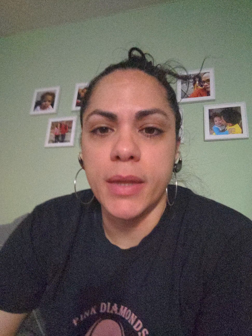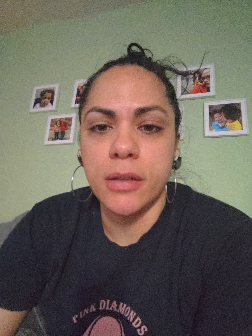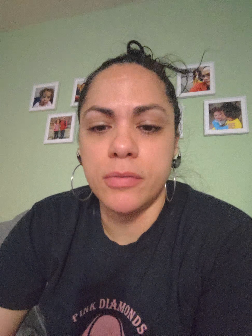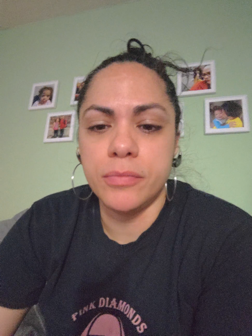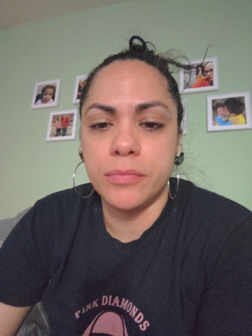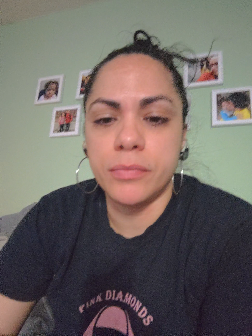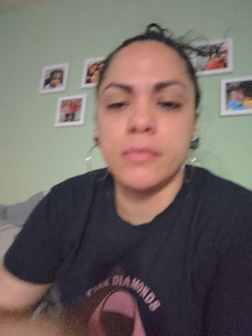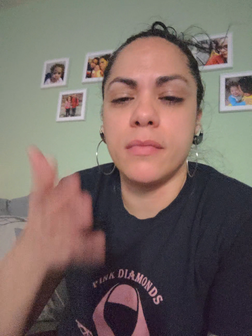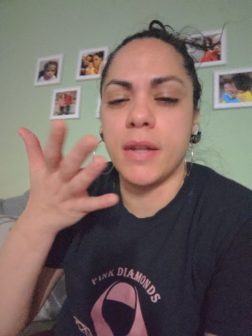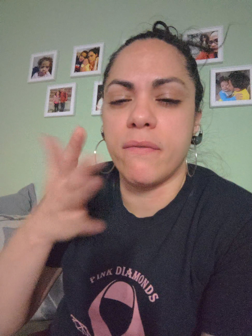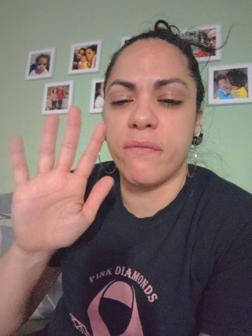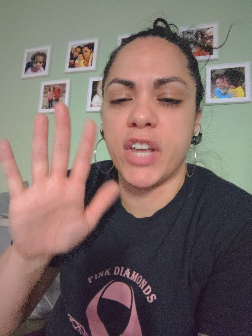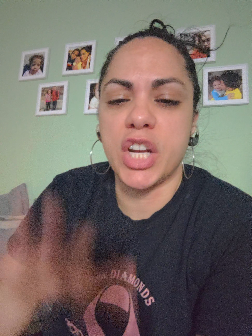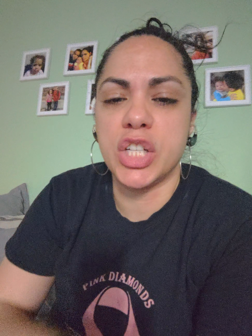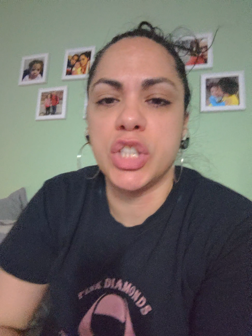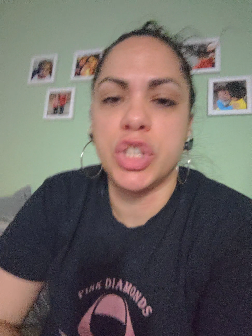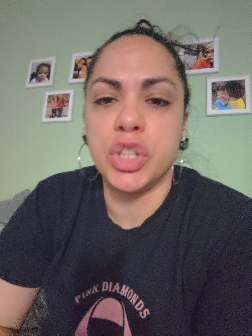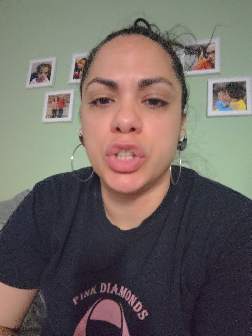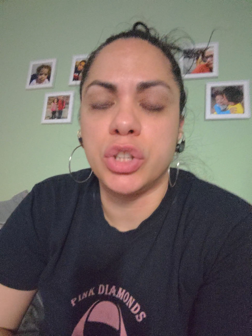finish